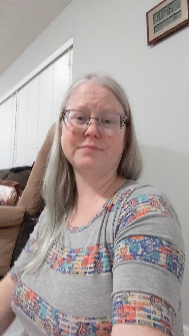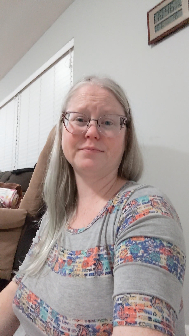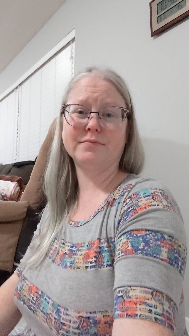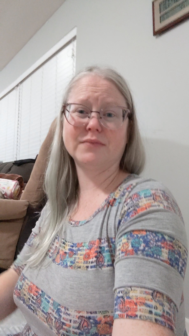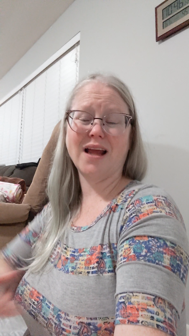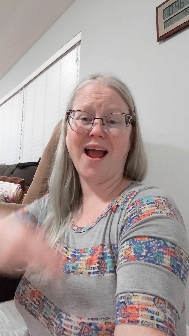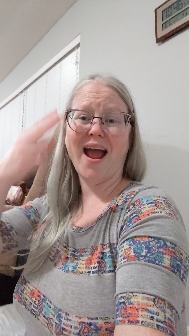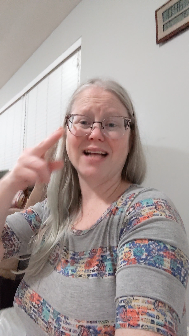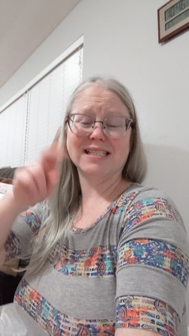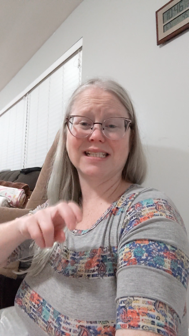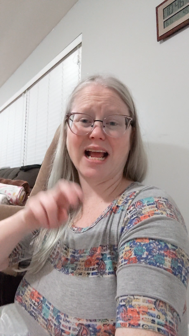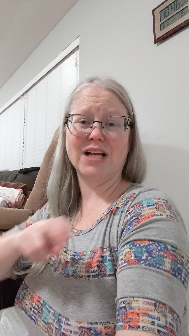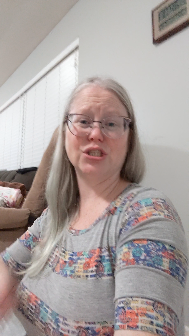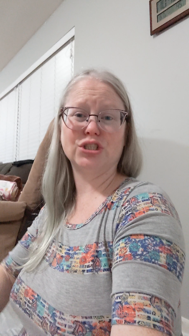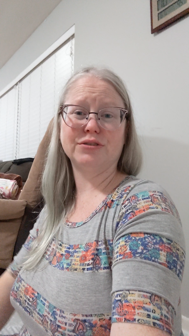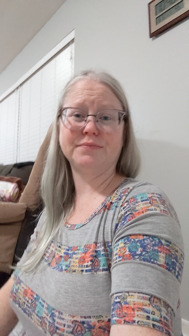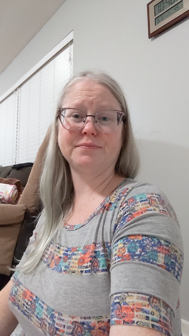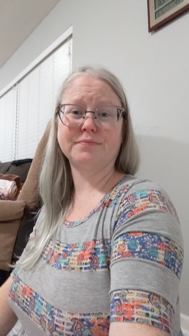high chair